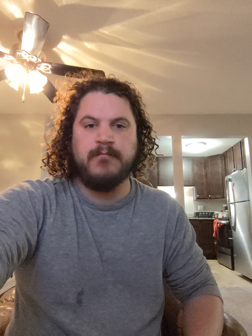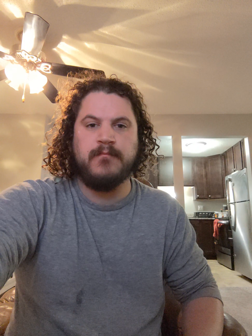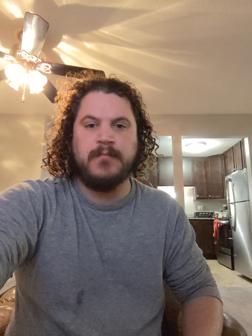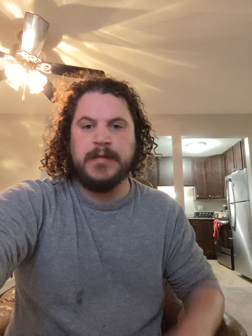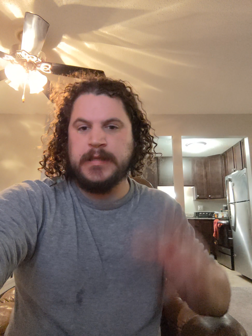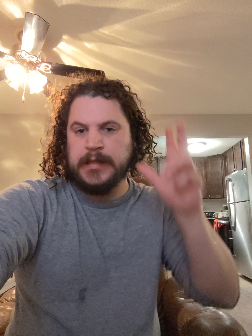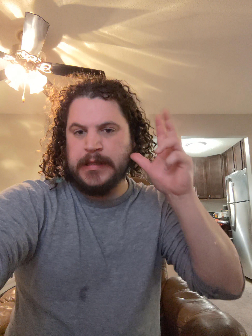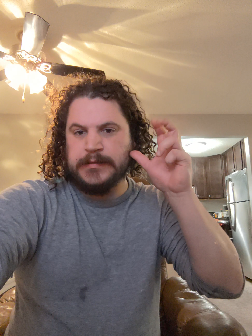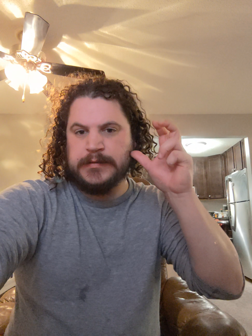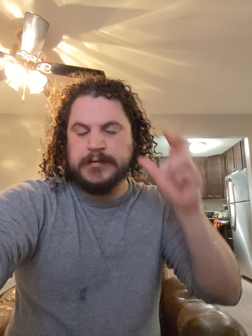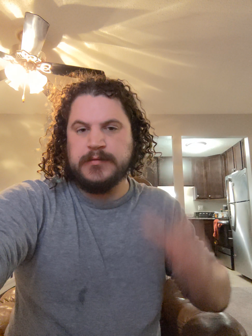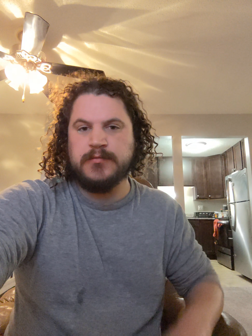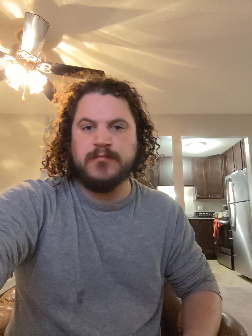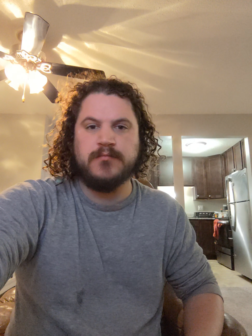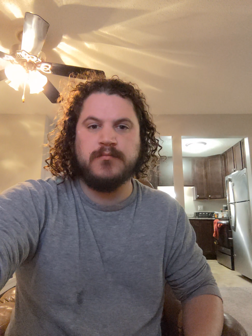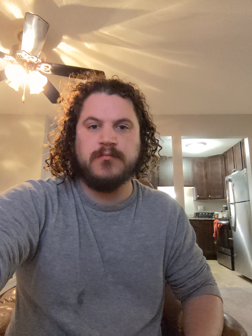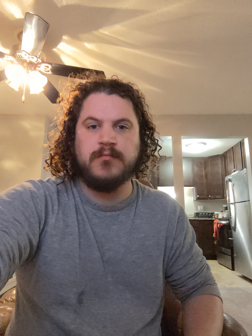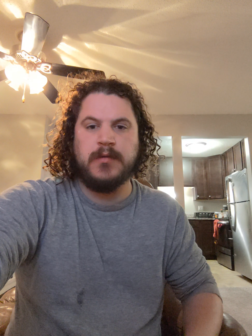listen